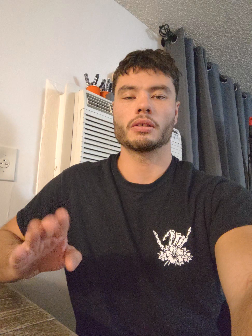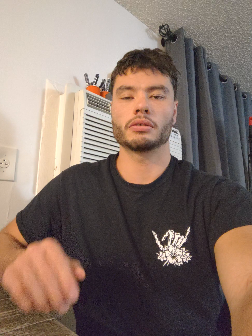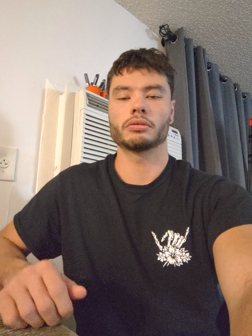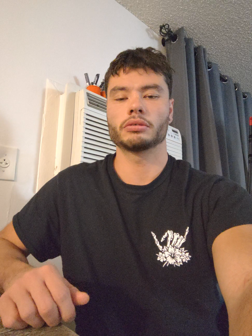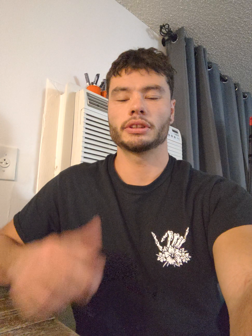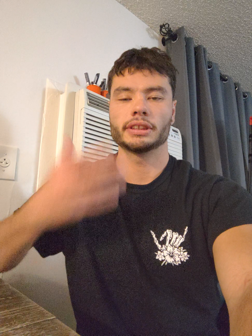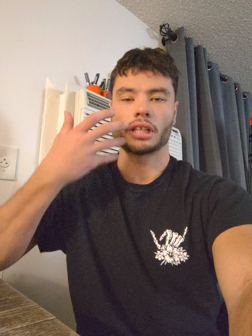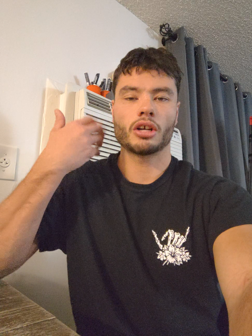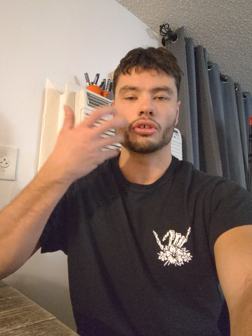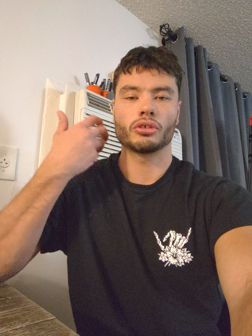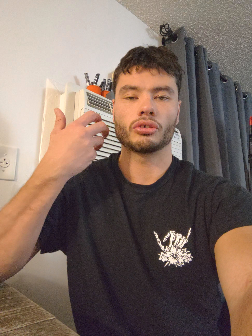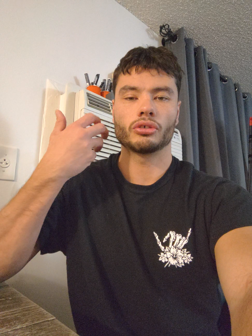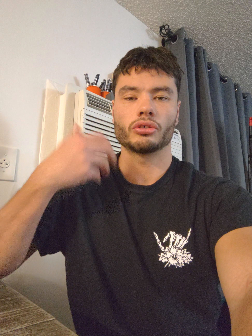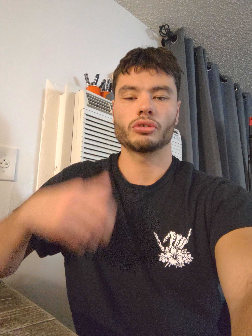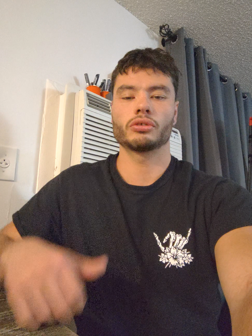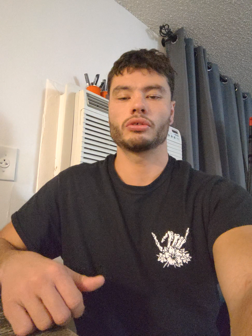tiger